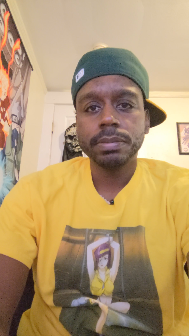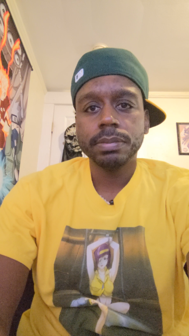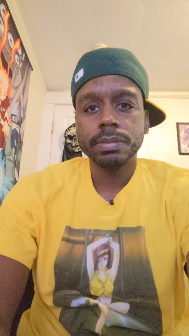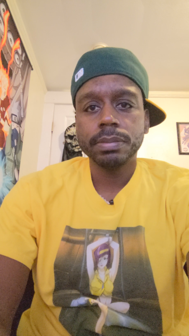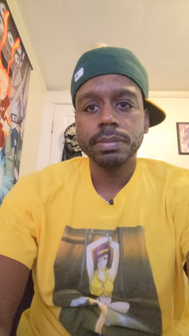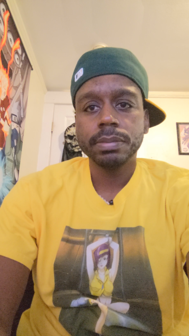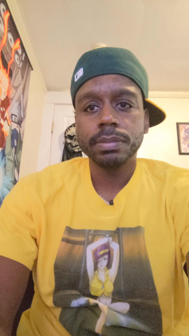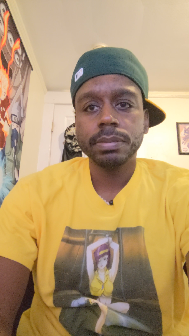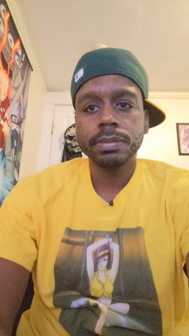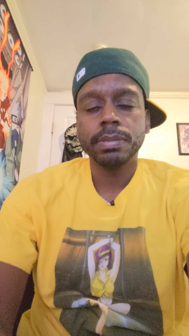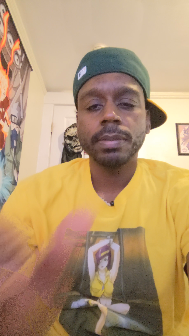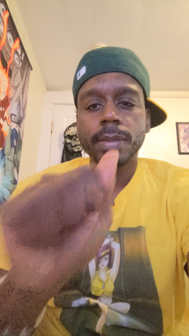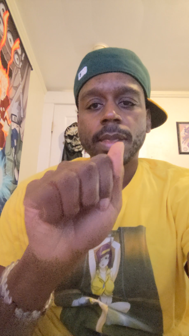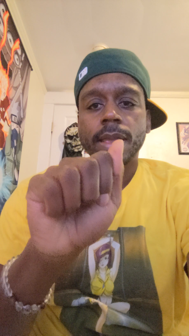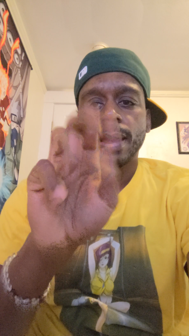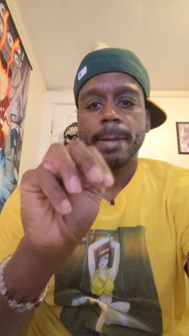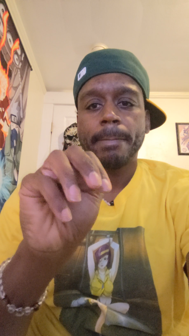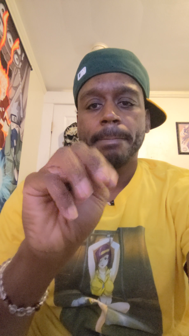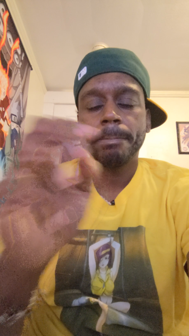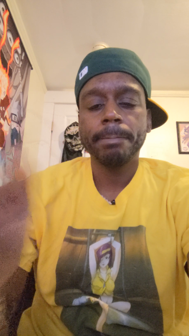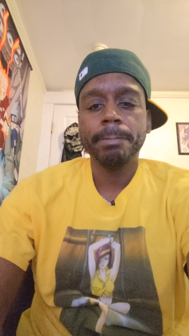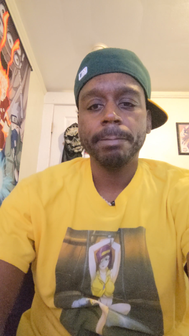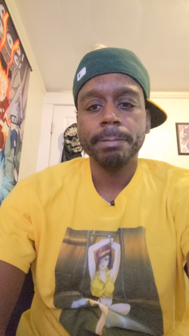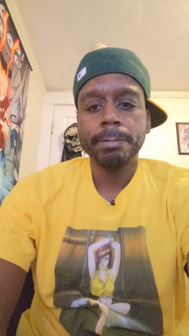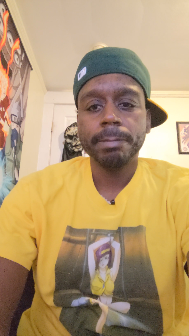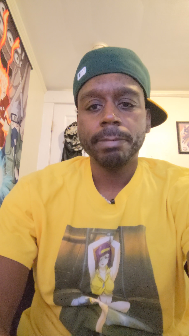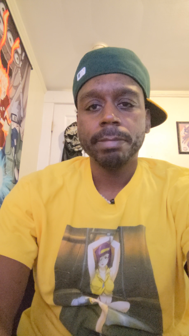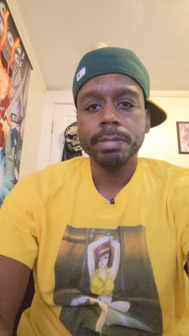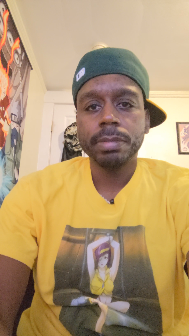am